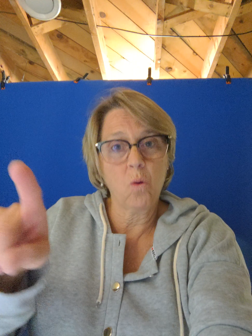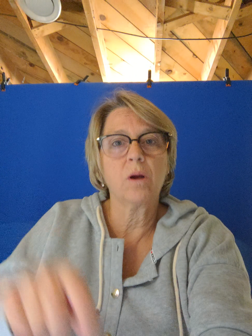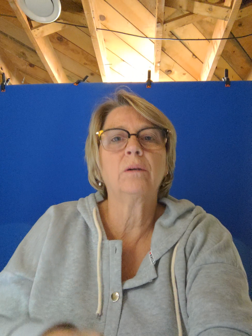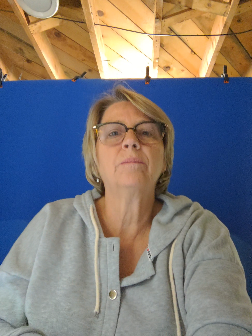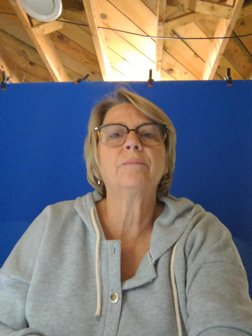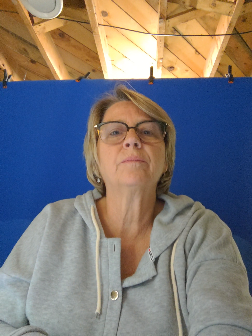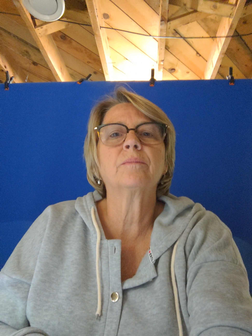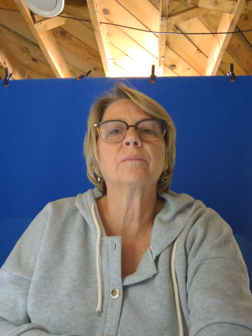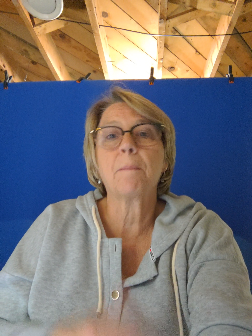for